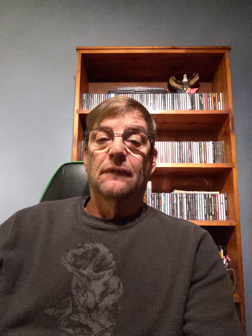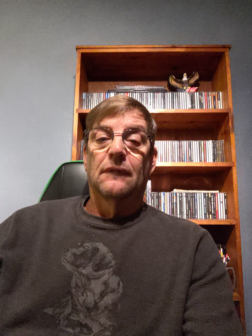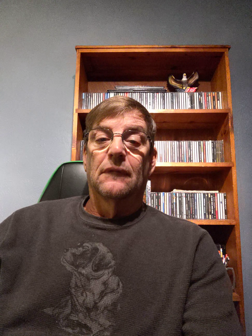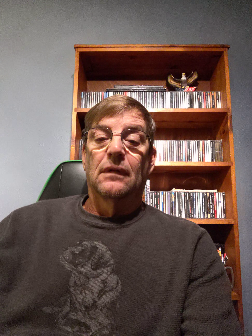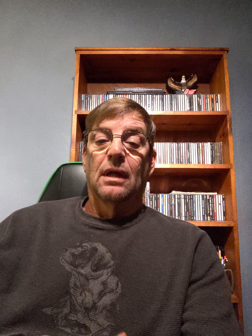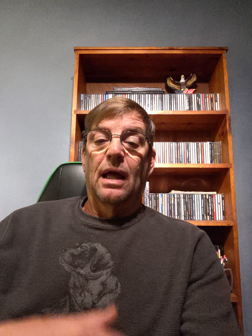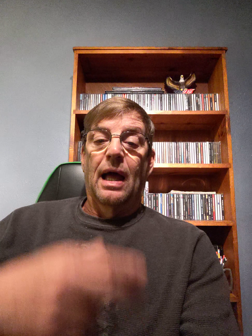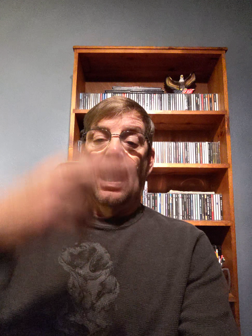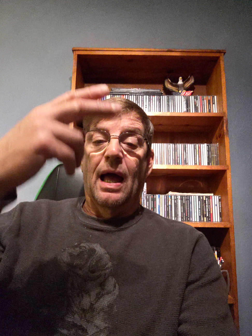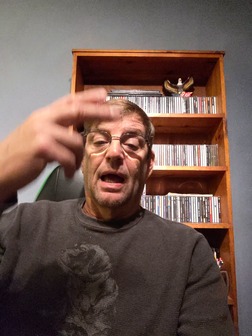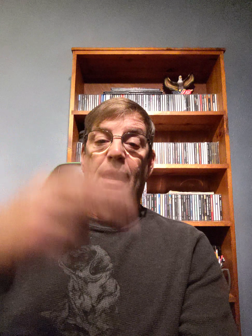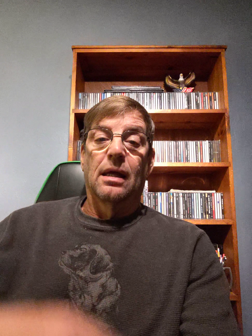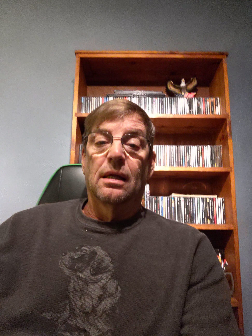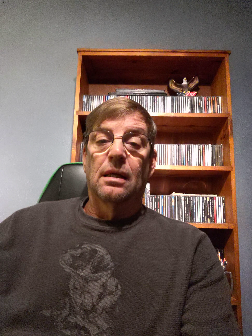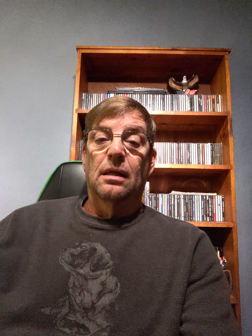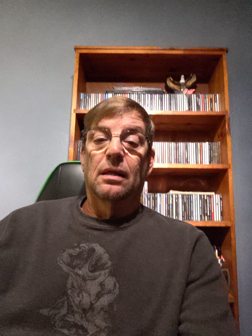high